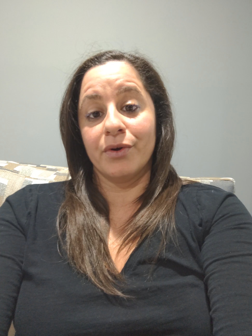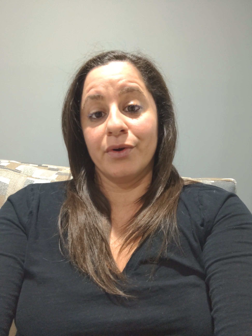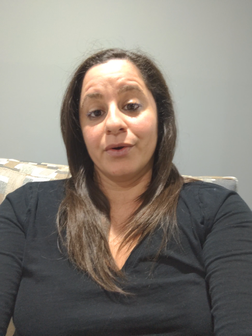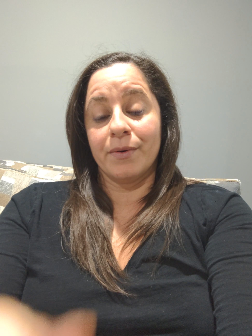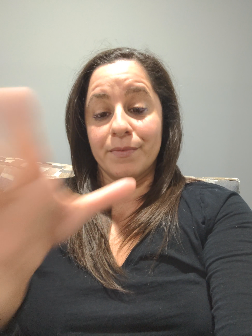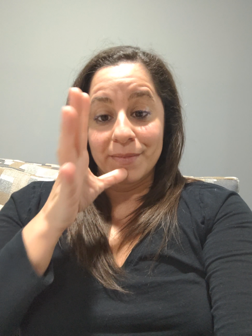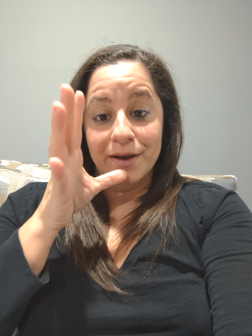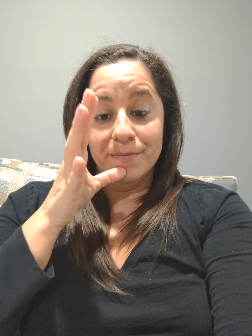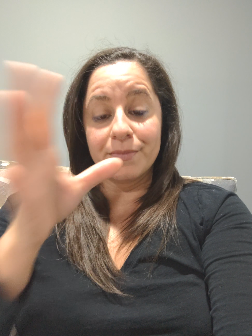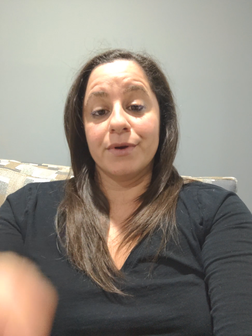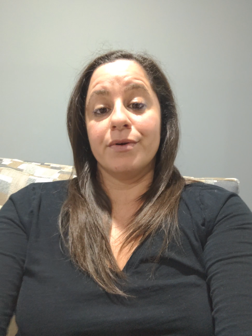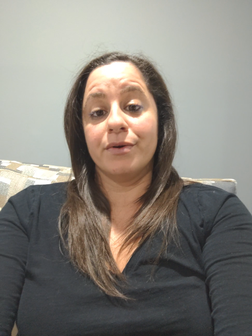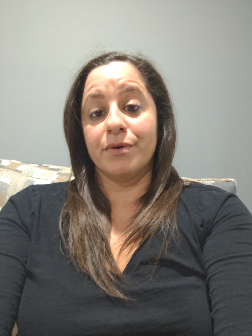mom